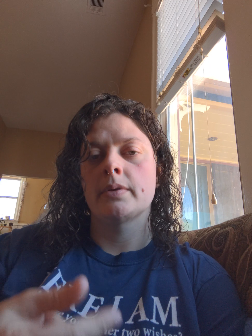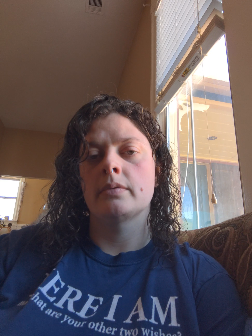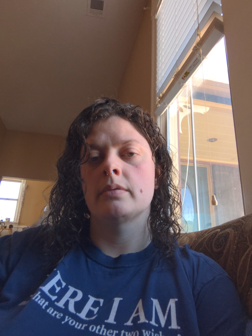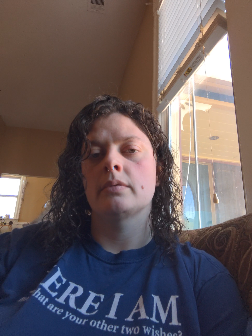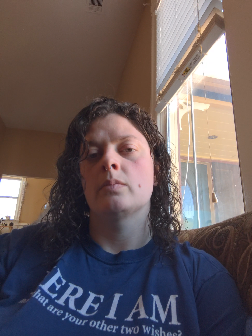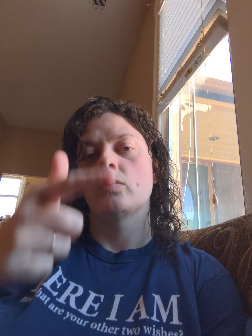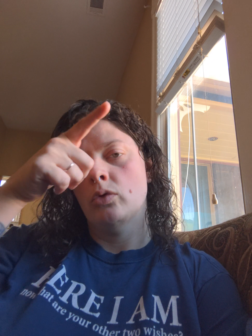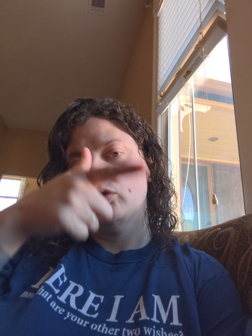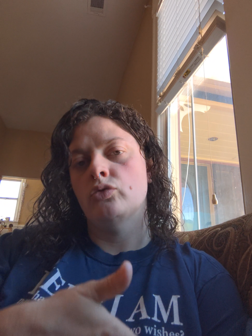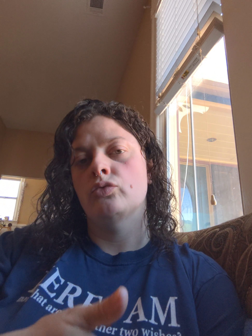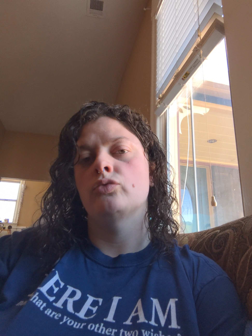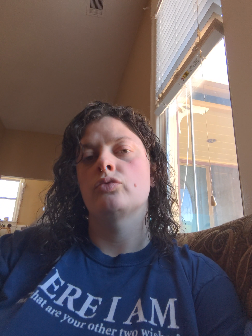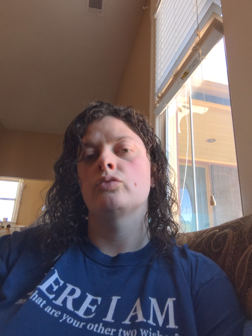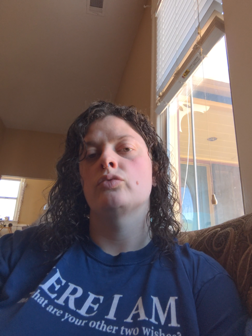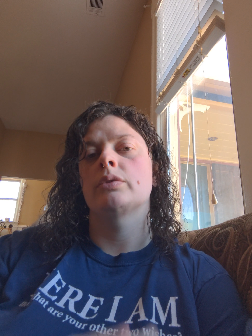brother